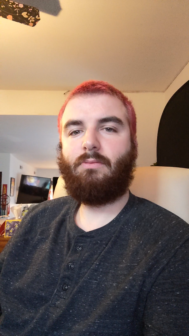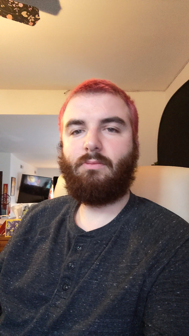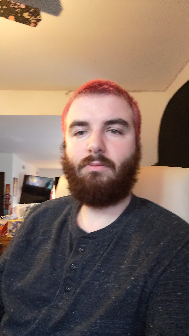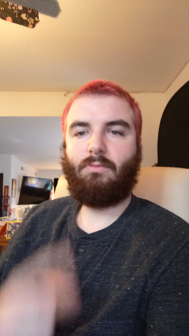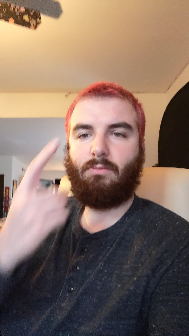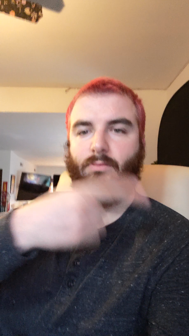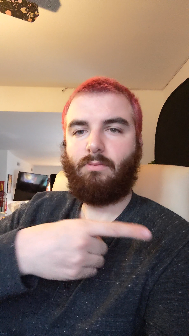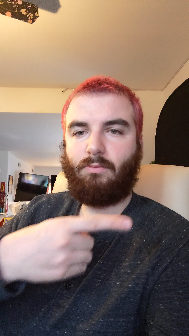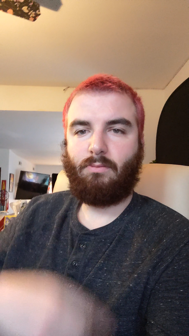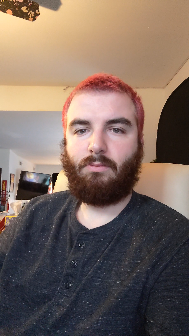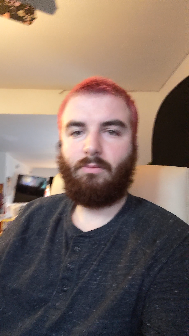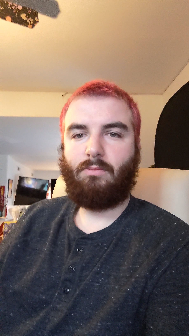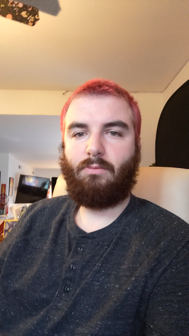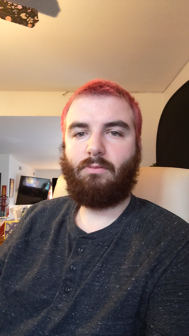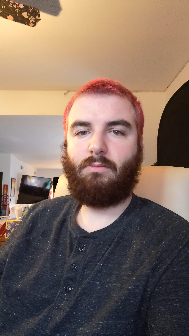day